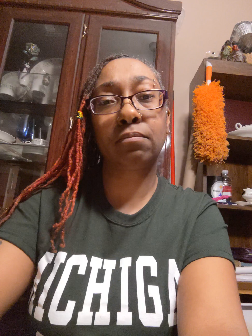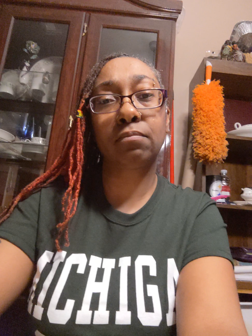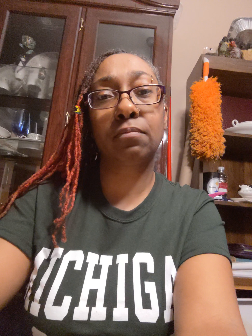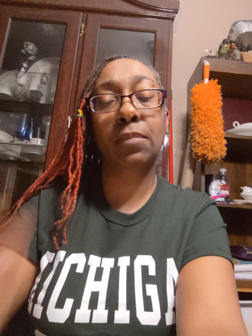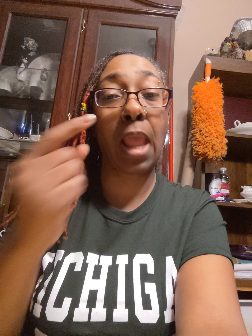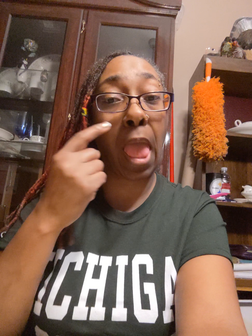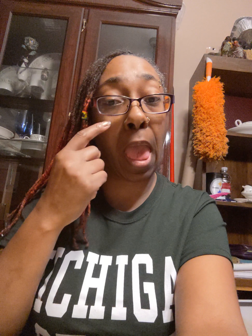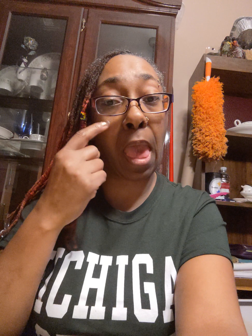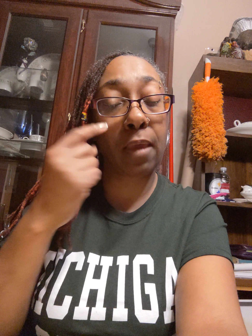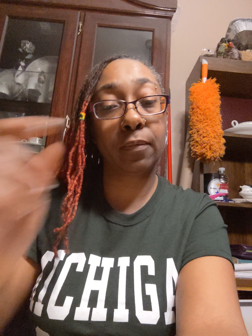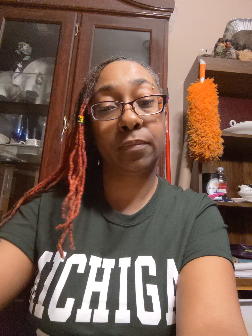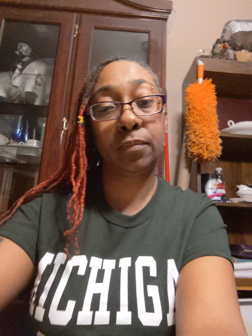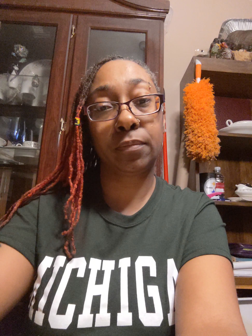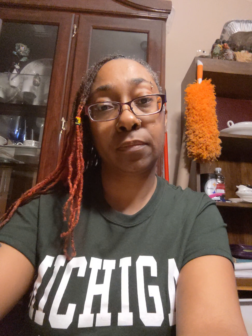eye